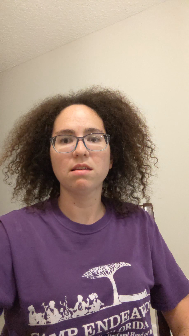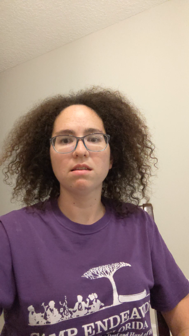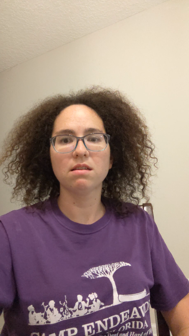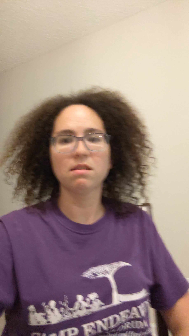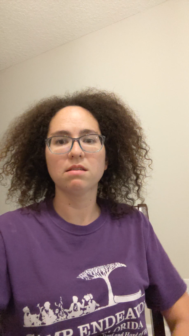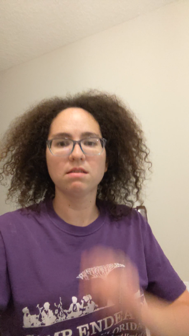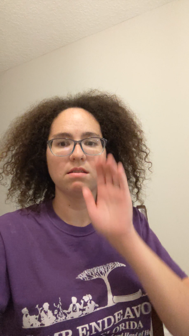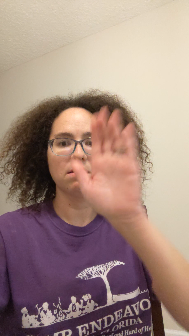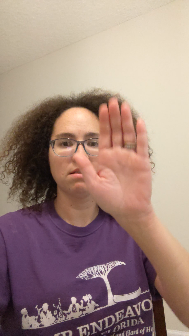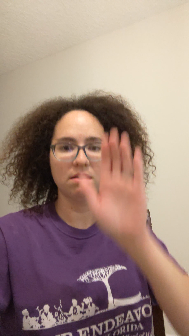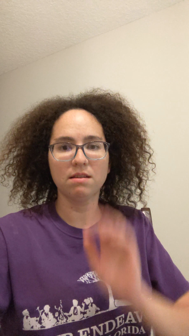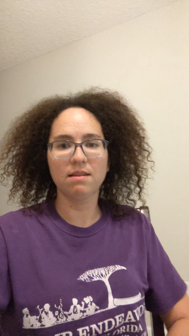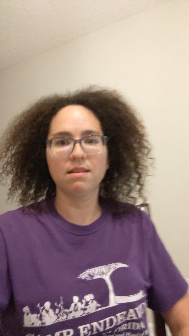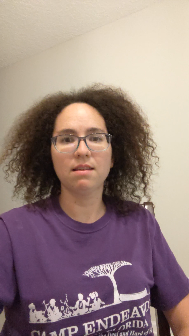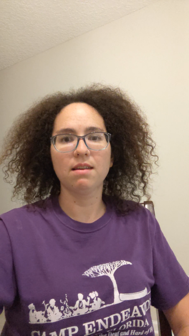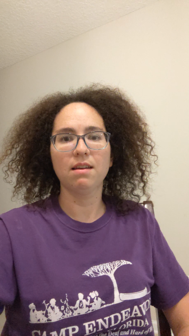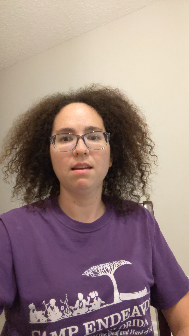push